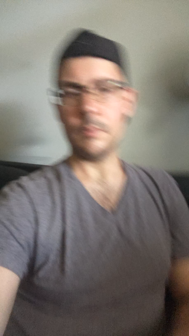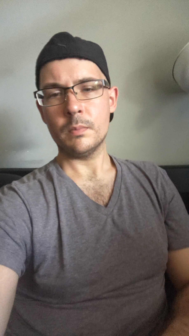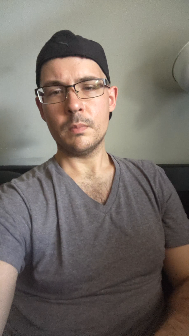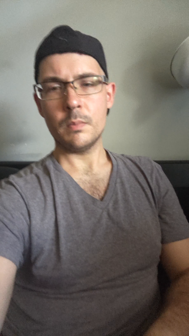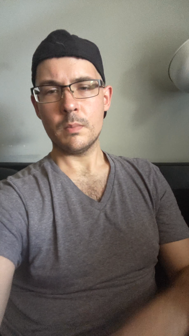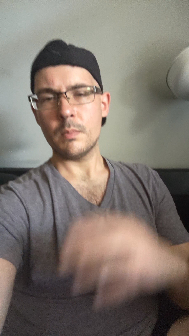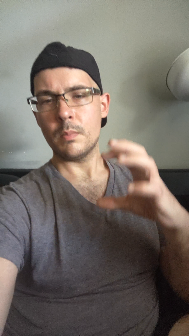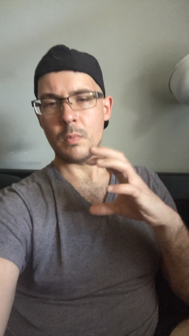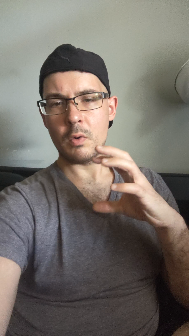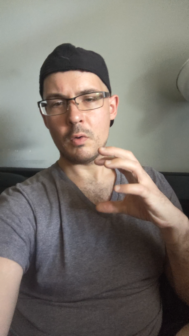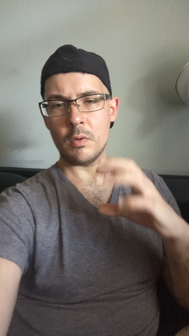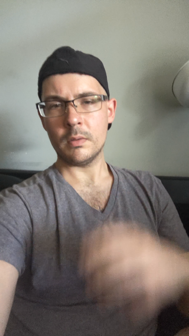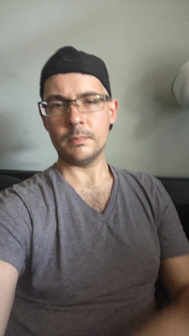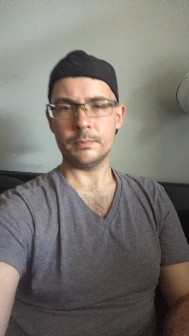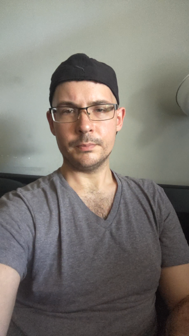ball